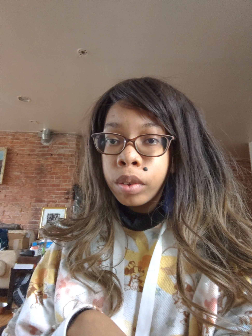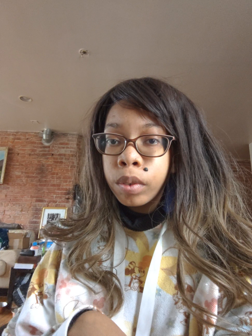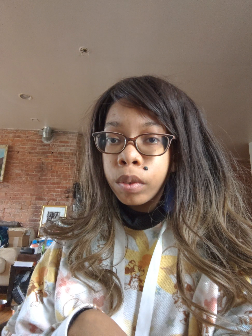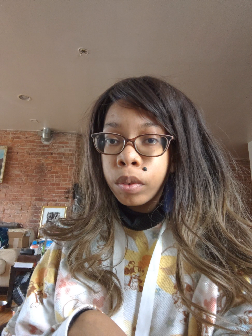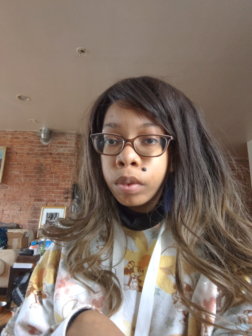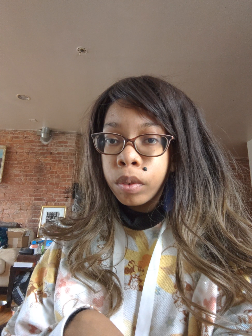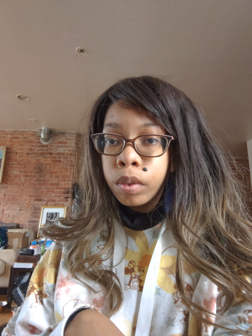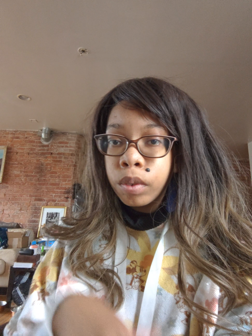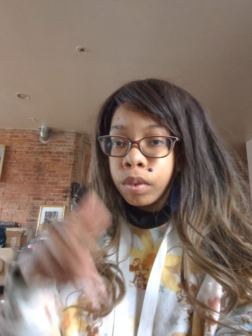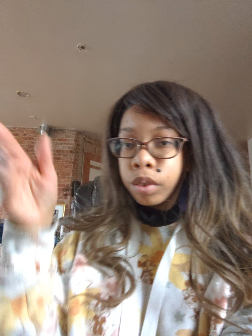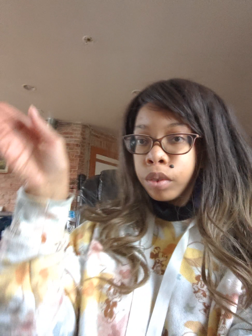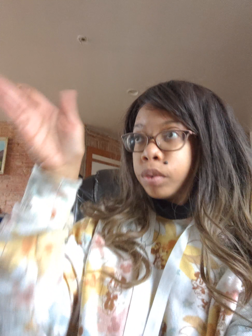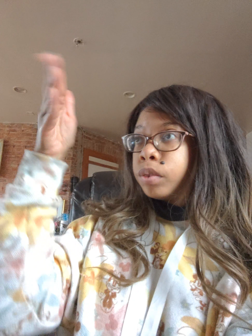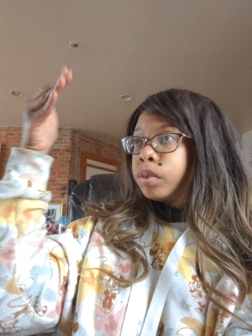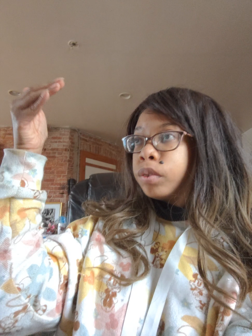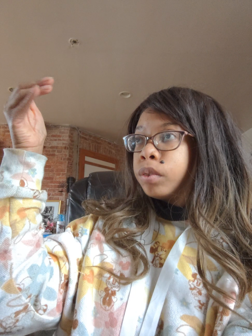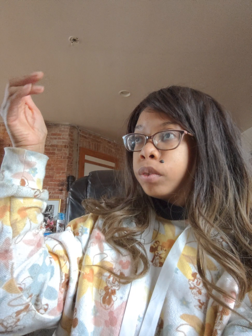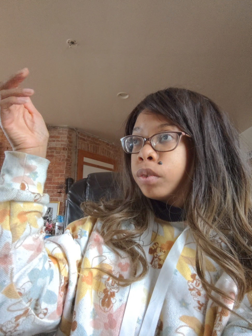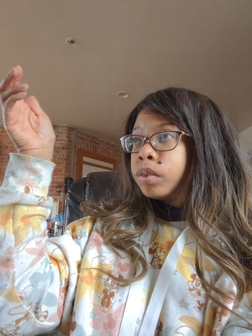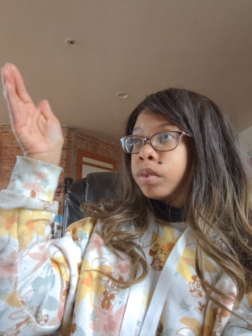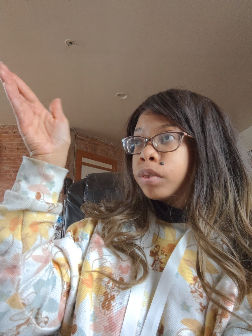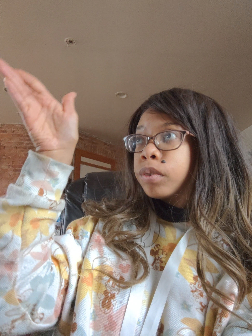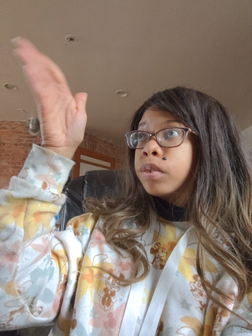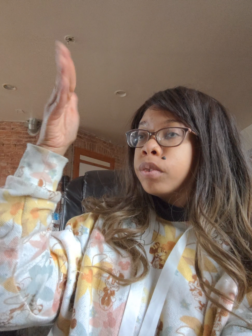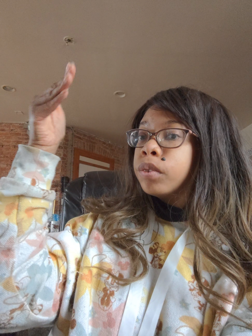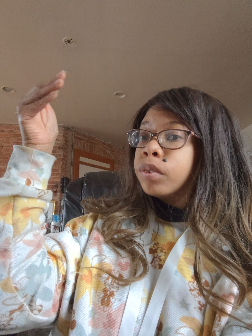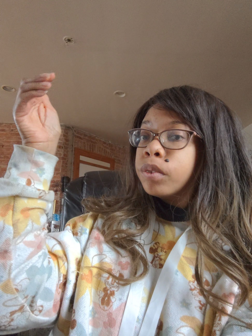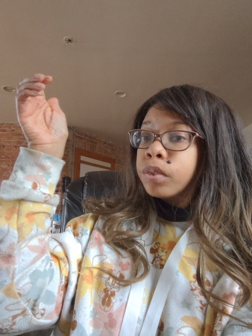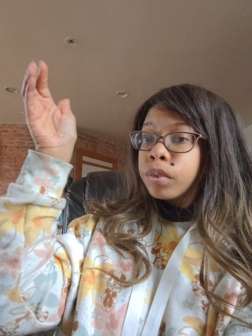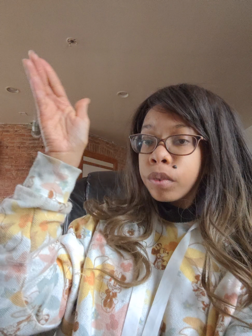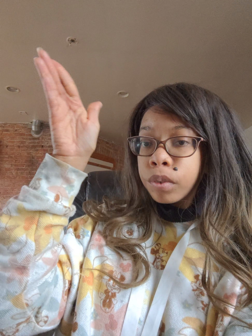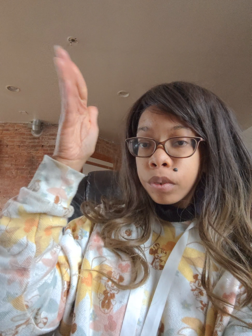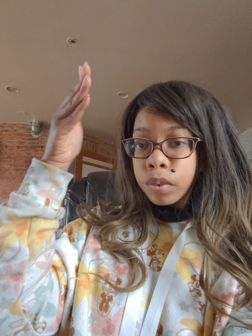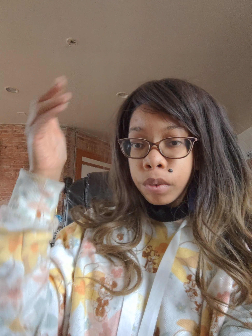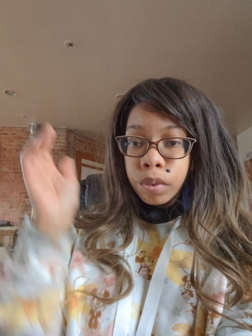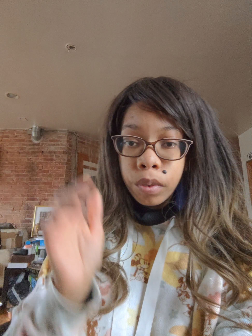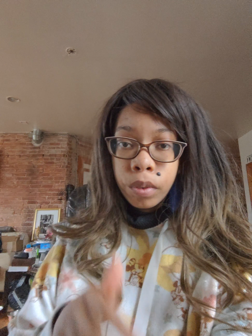flag